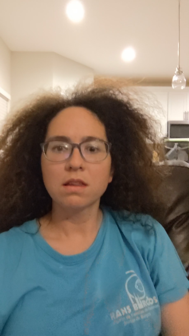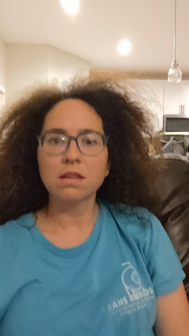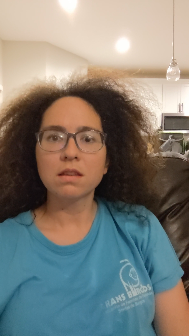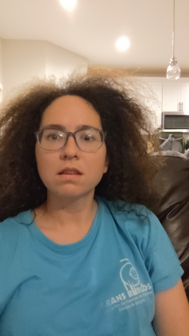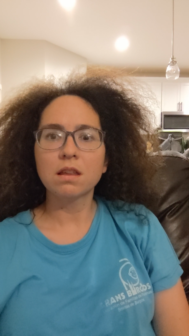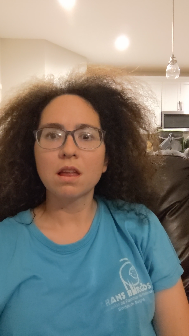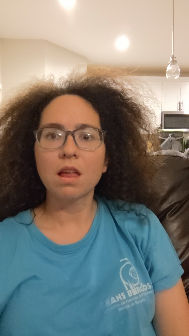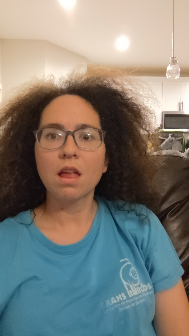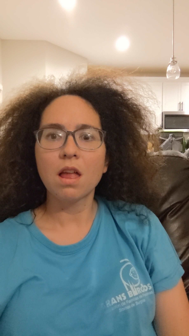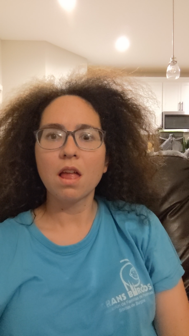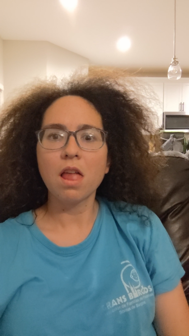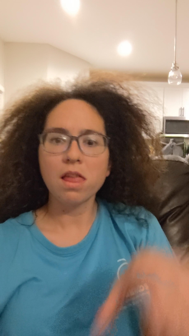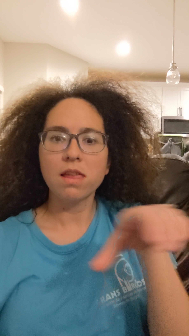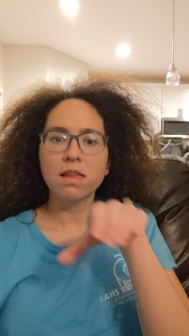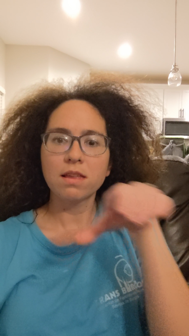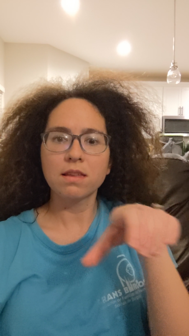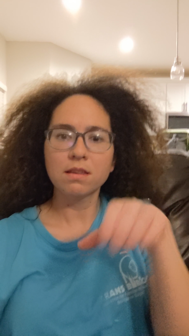does